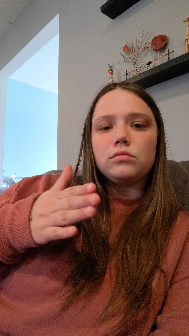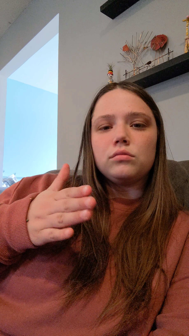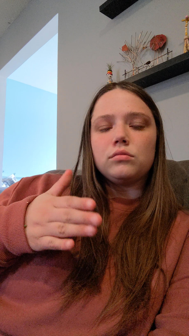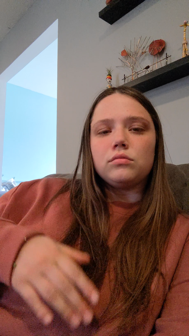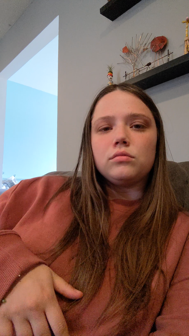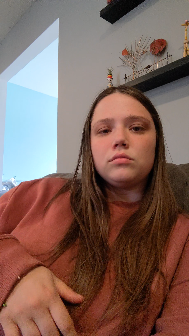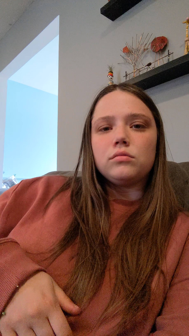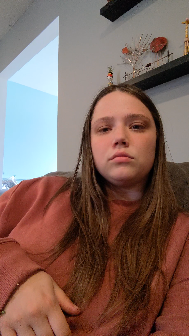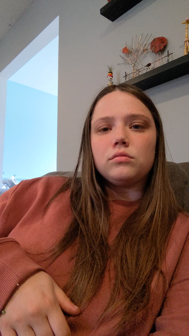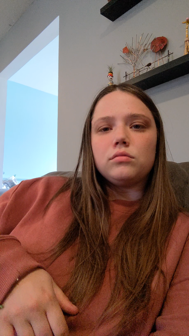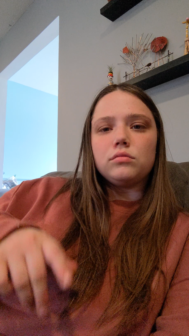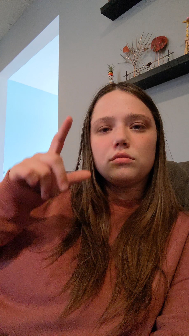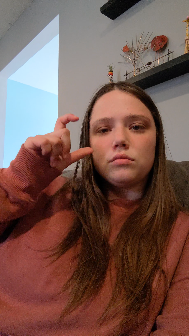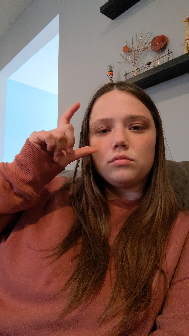camera